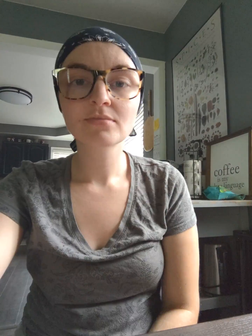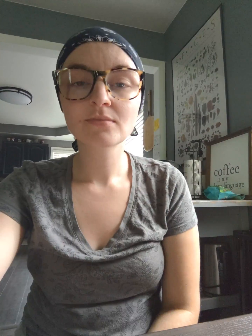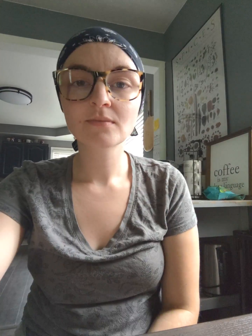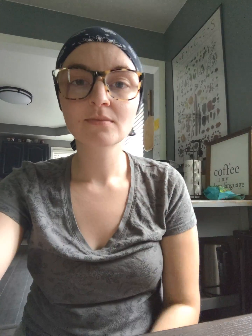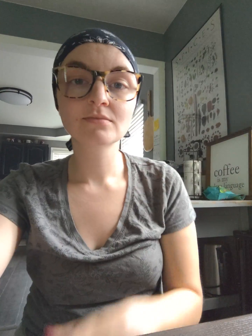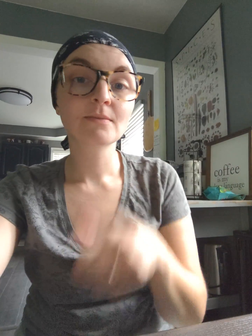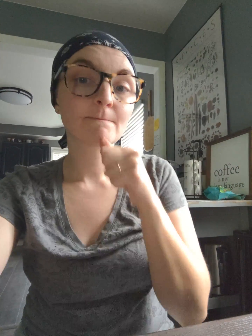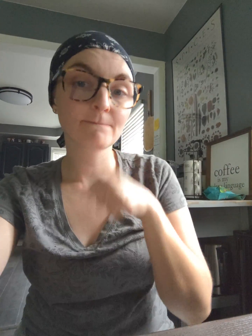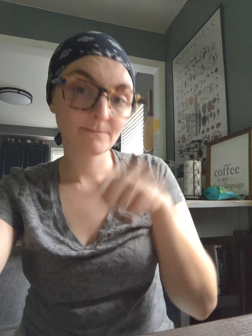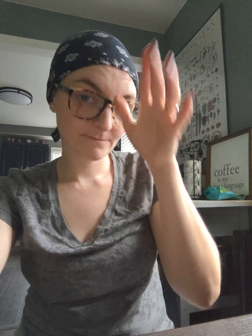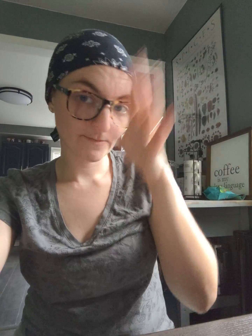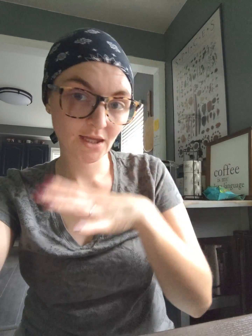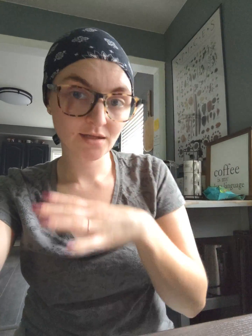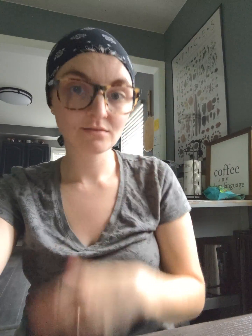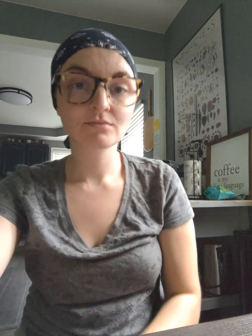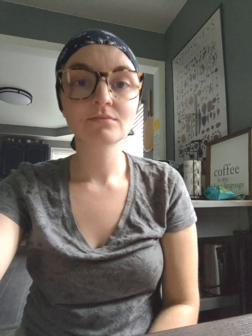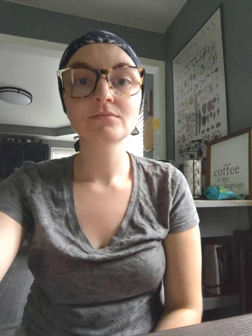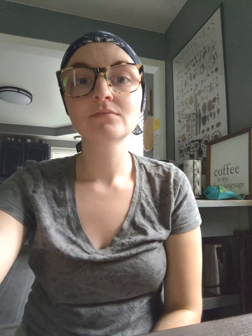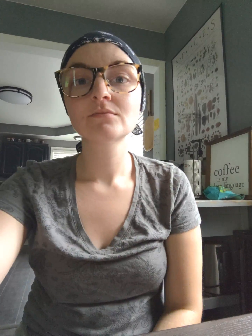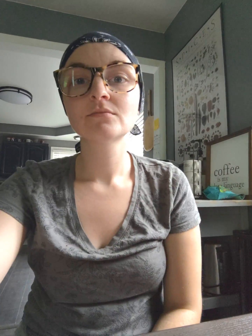mailman